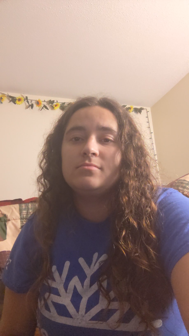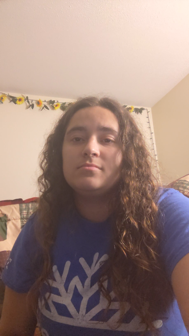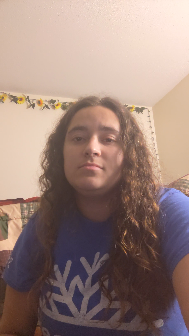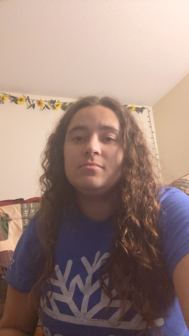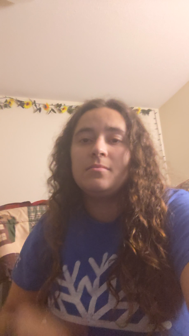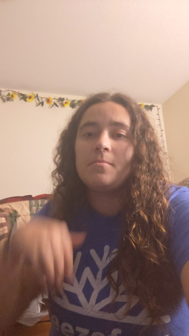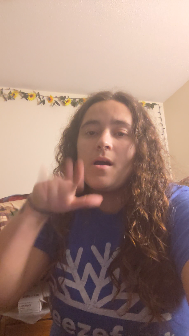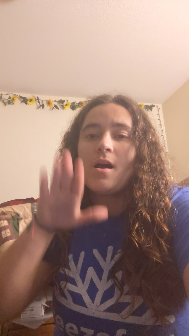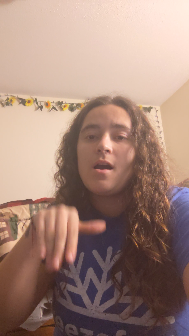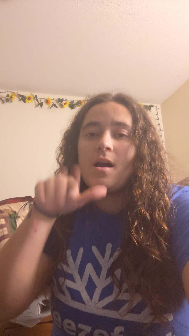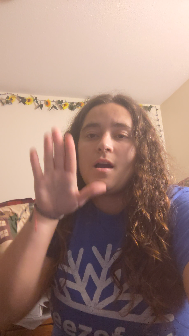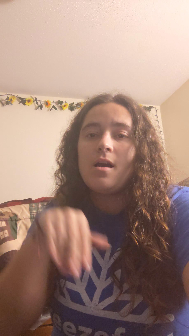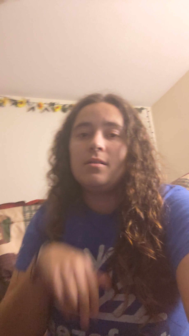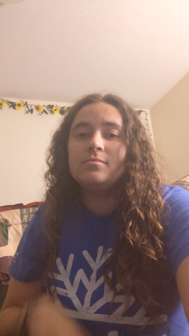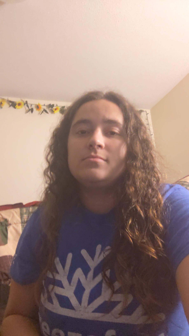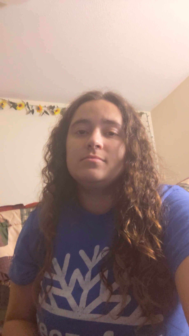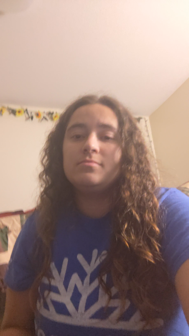paint